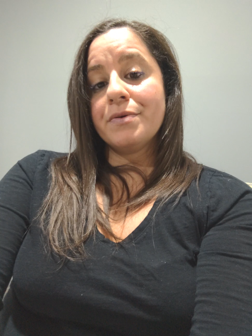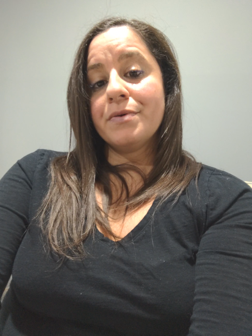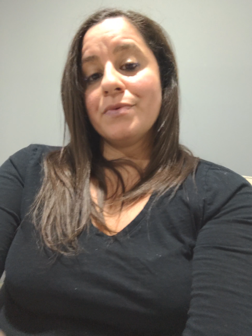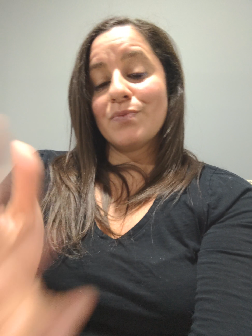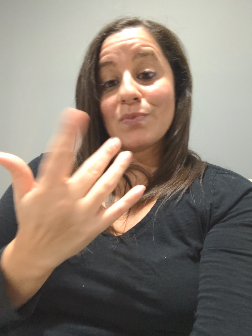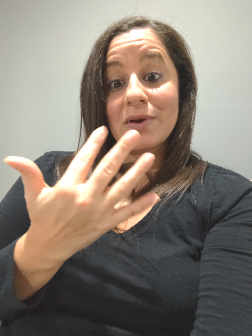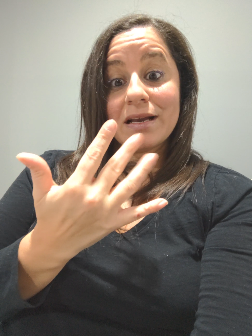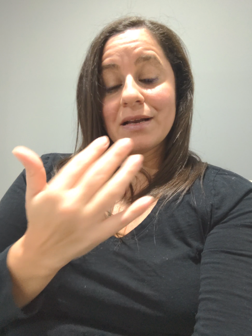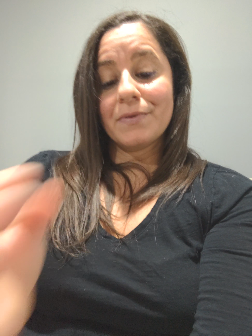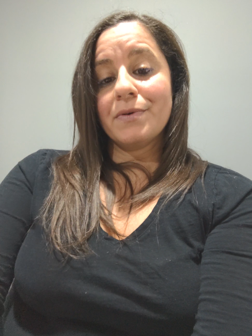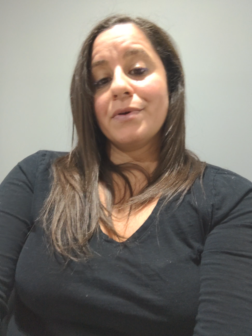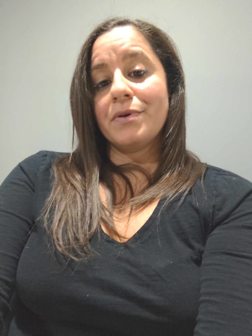wait